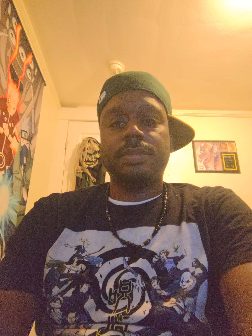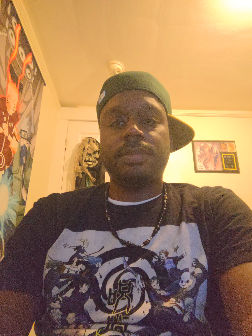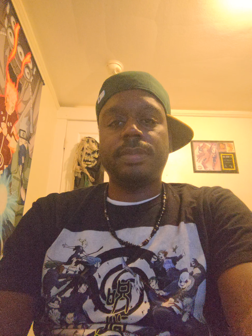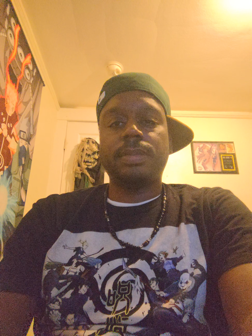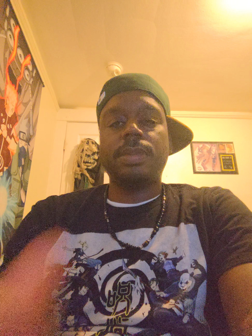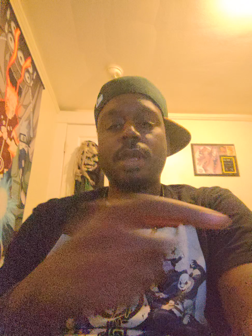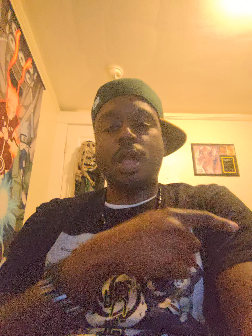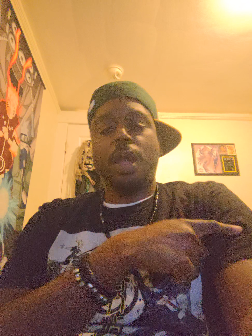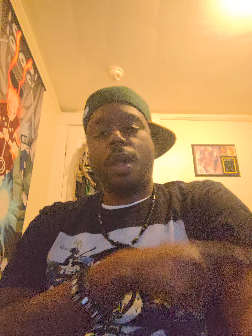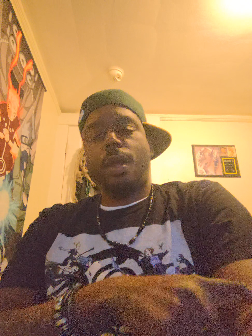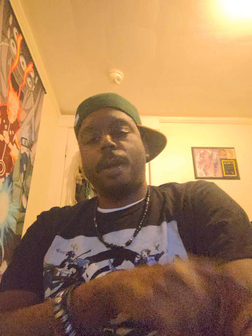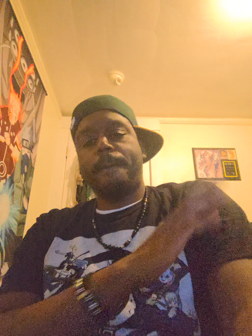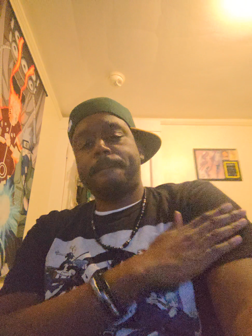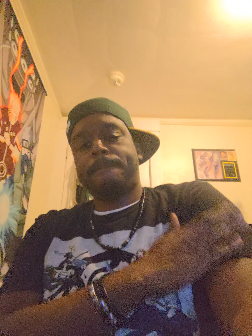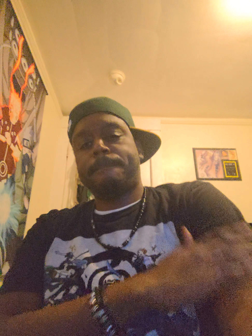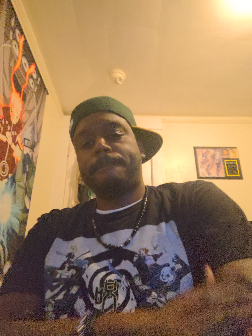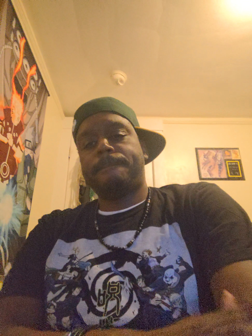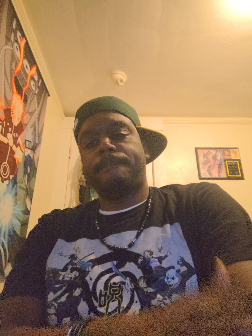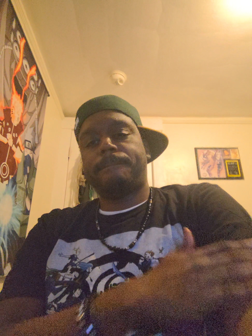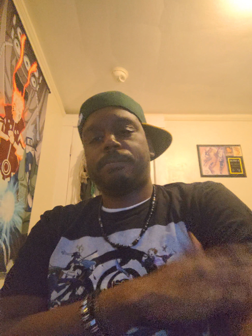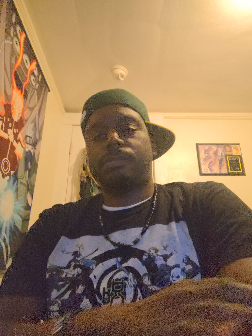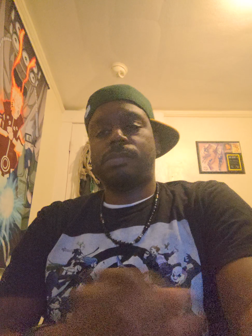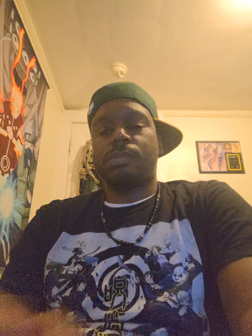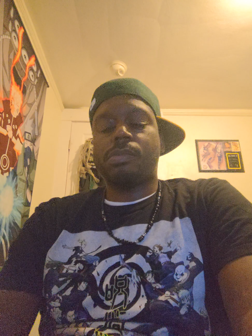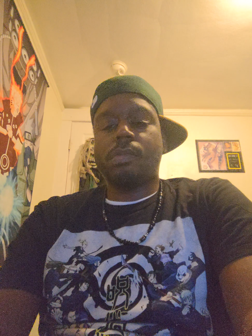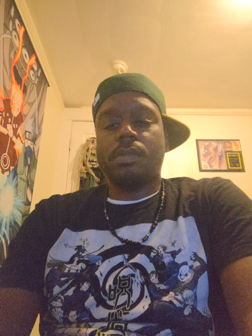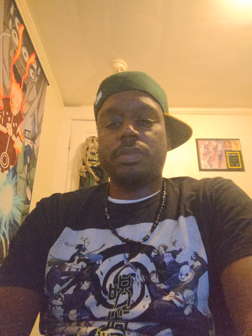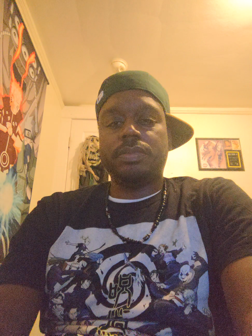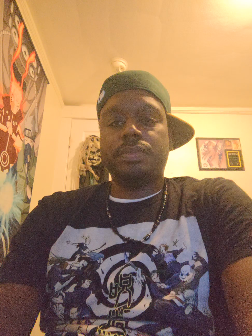arm